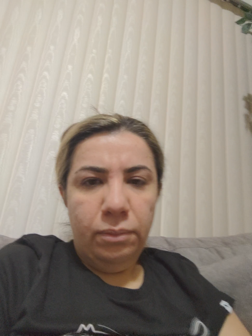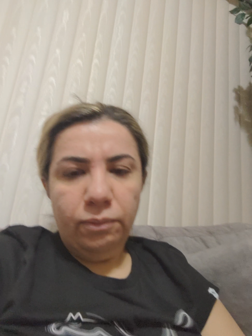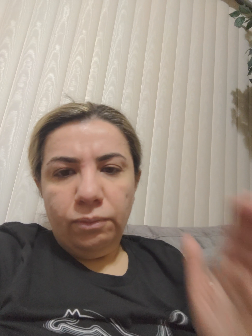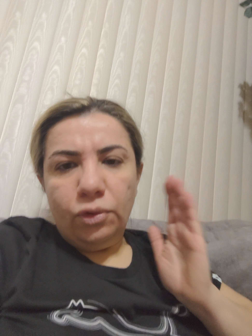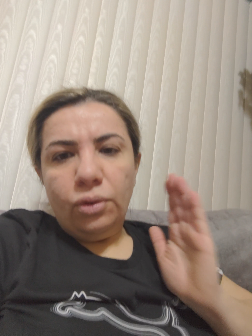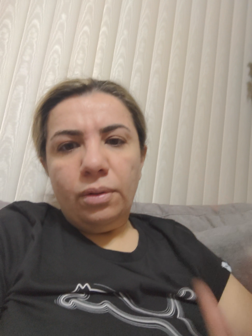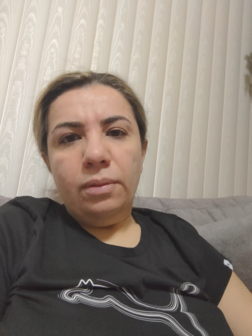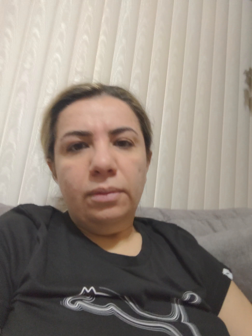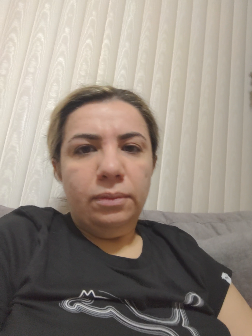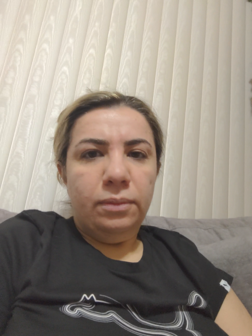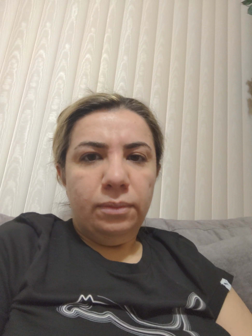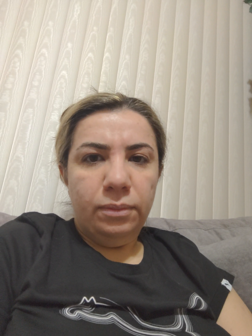person